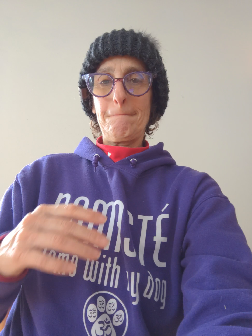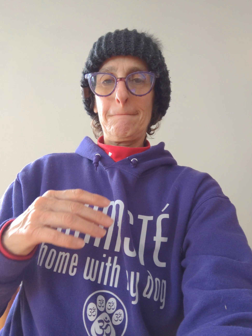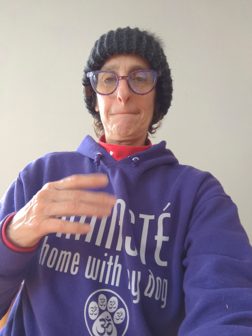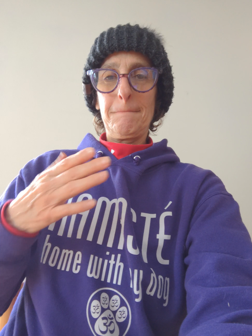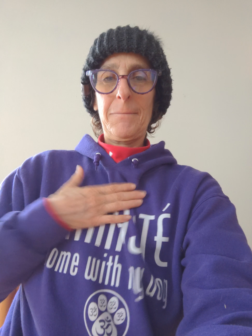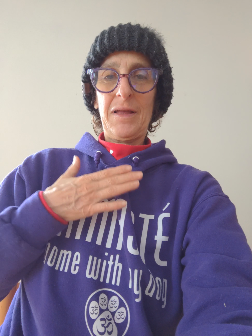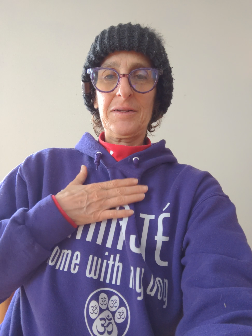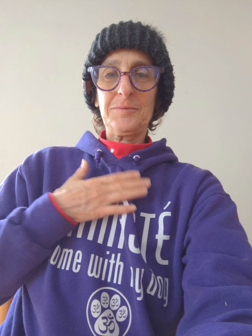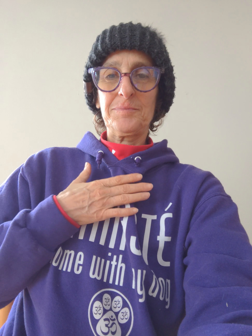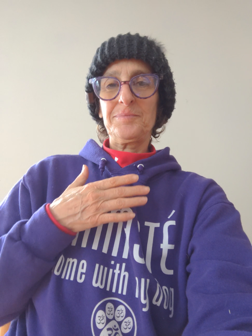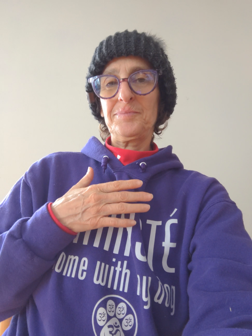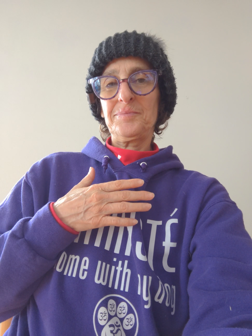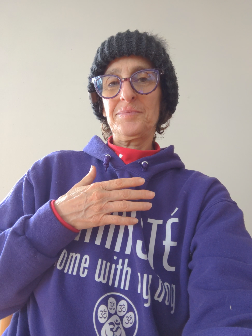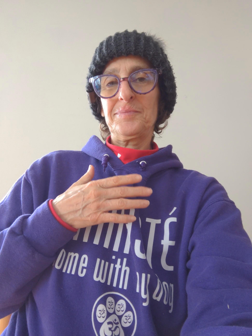my